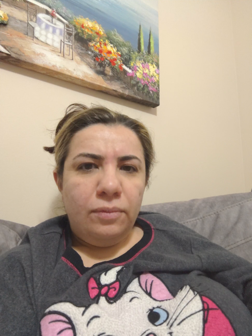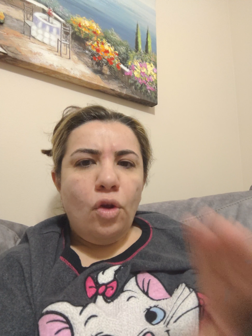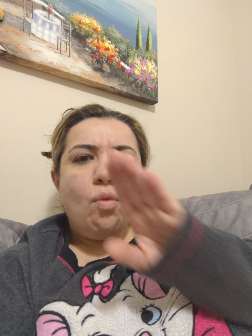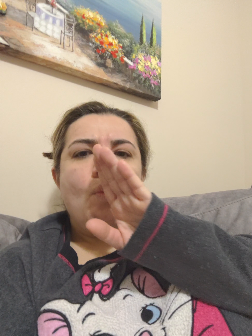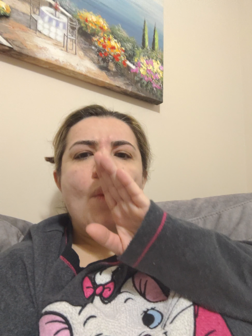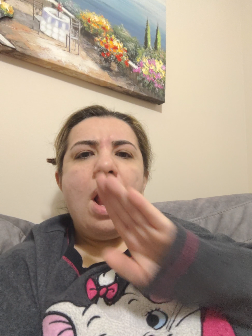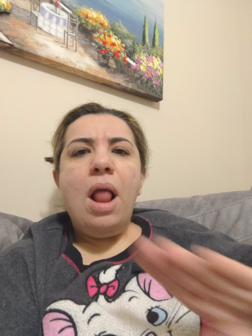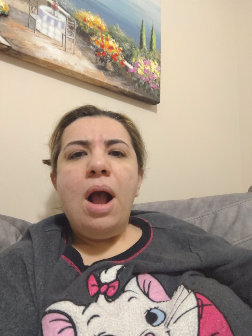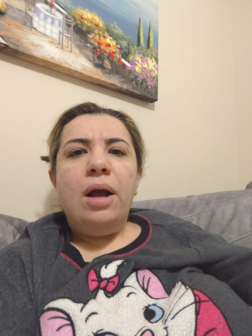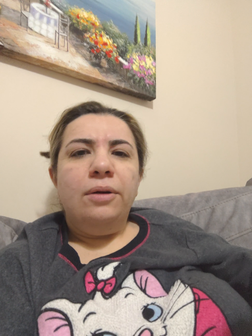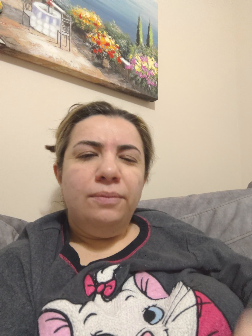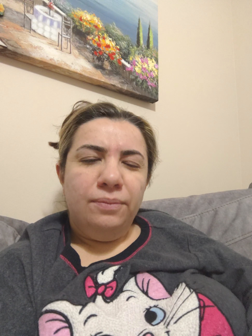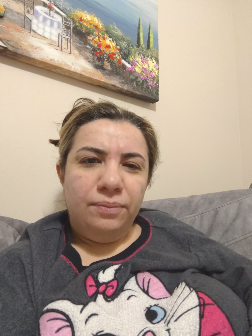quiet